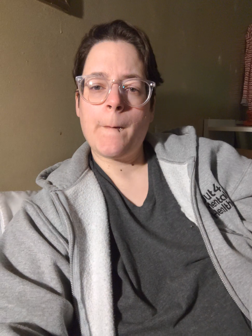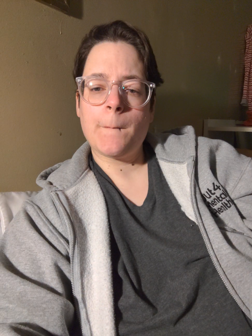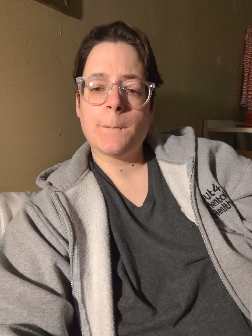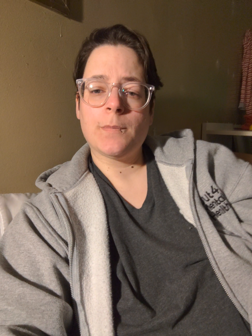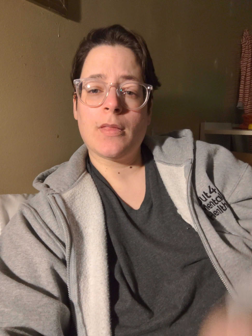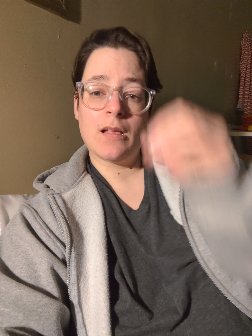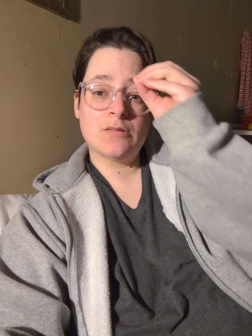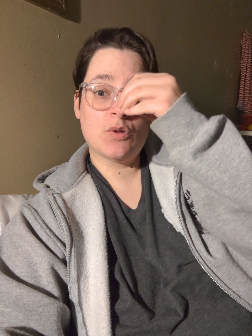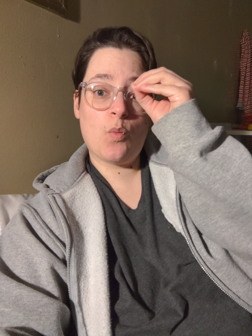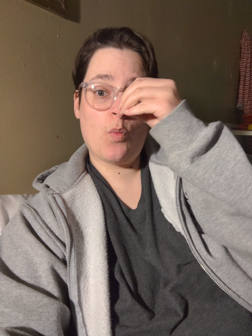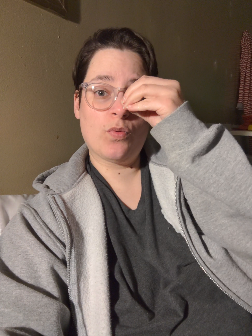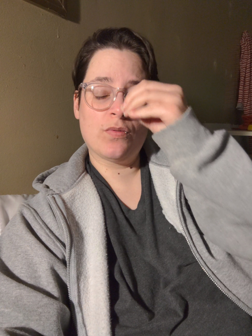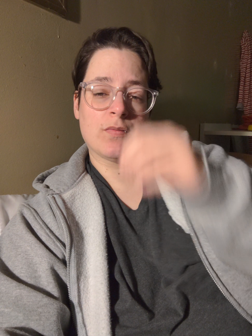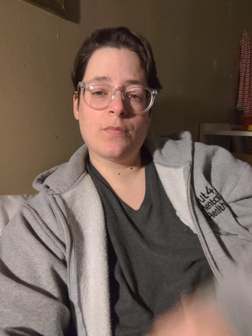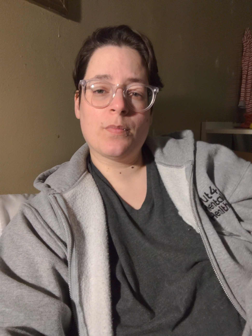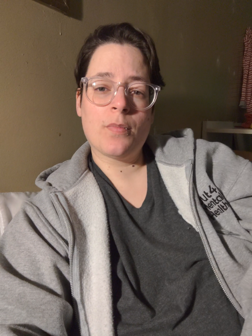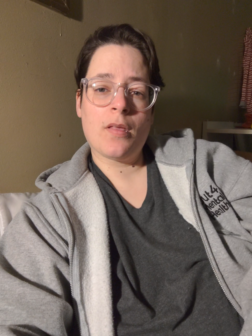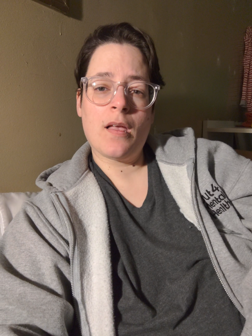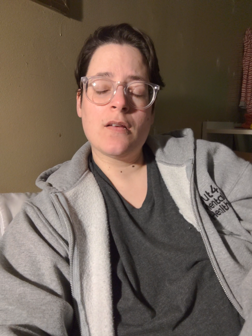owl